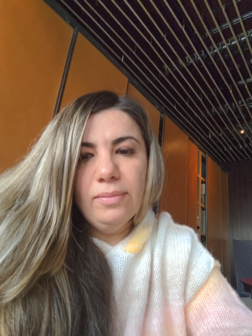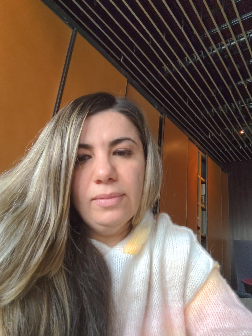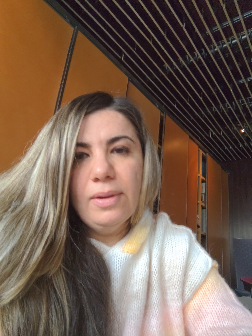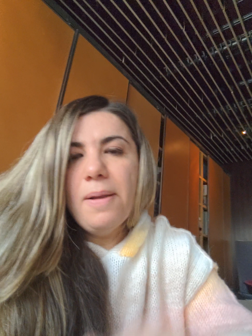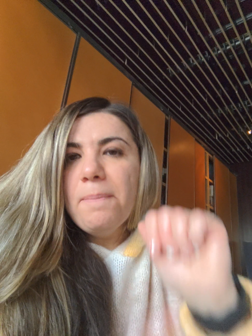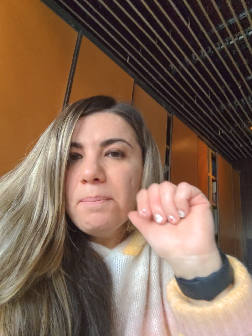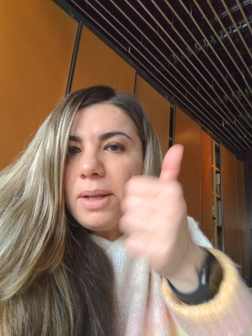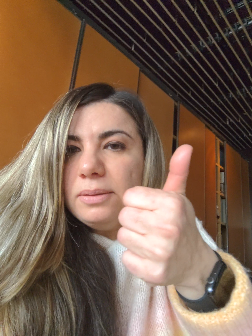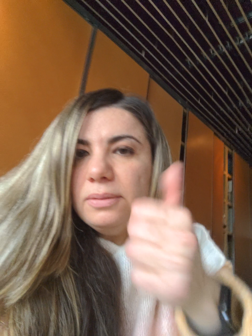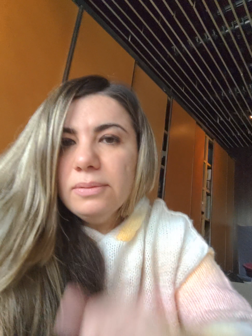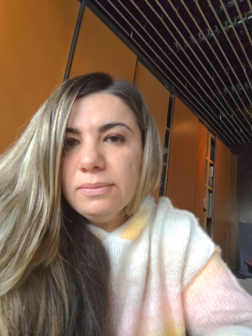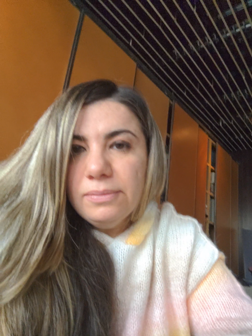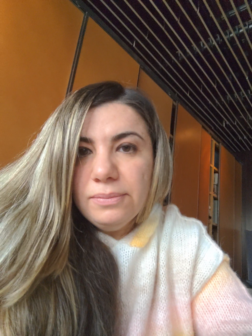tomorrow